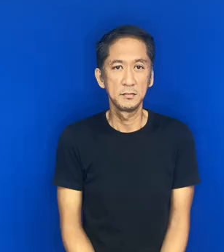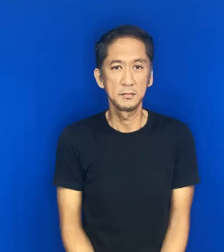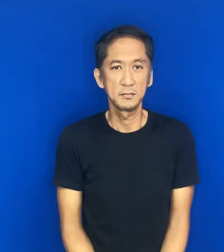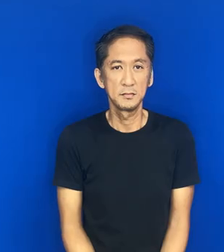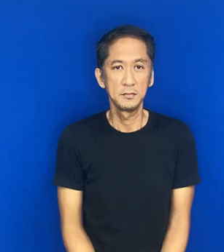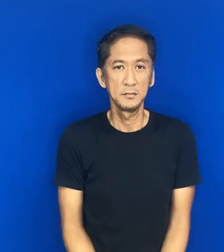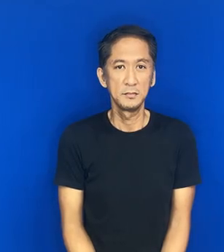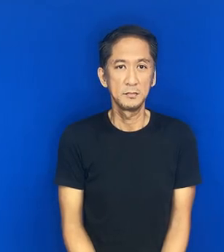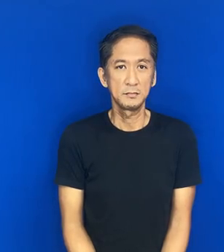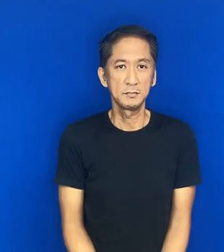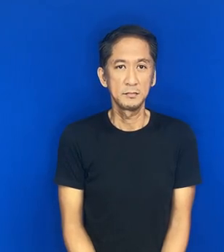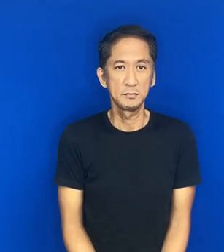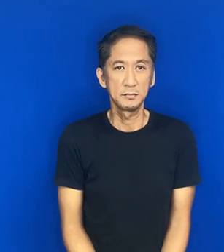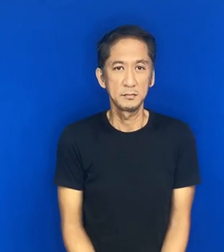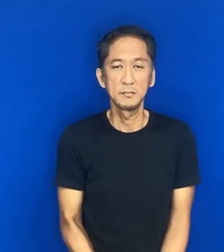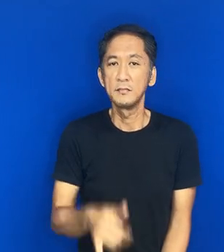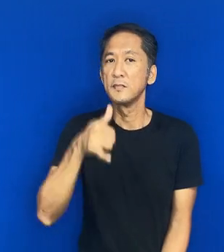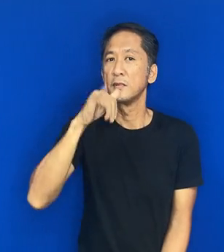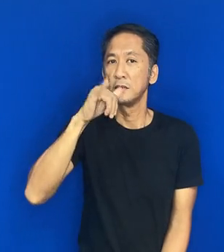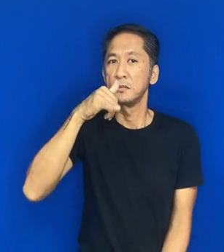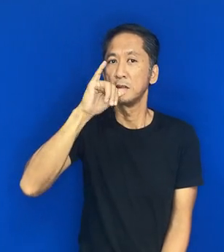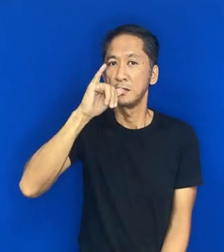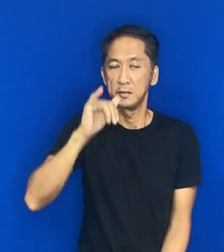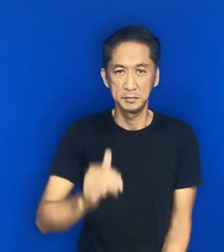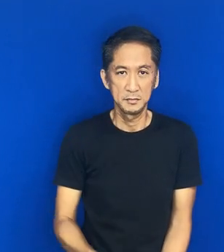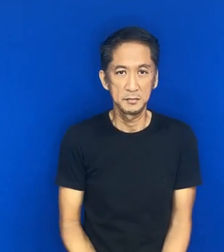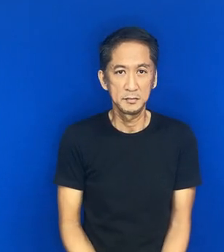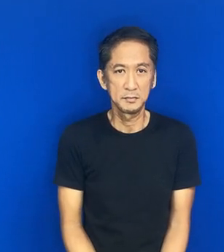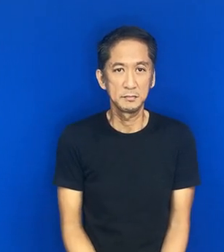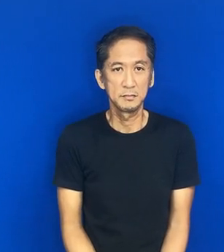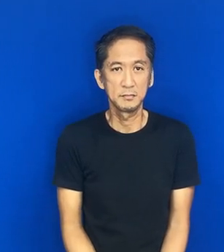beer